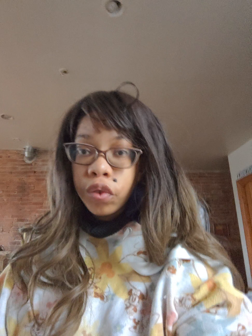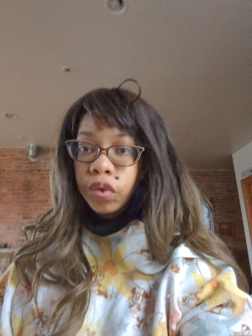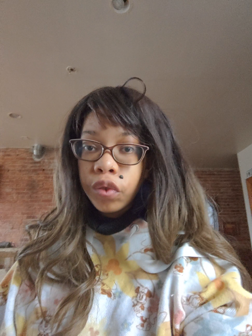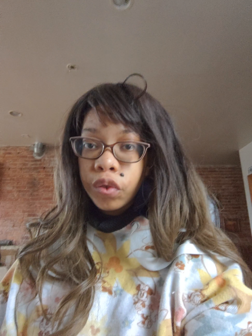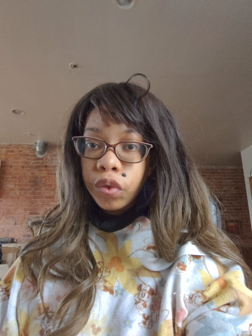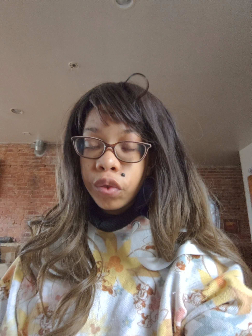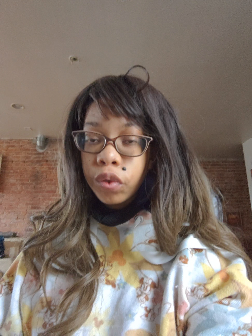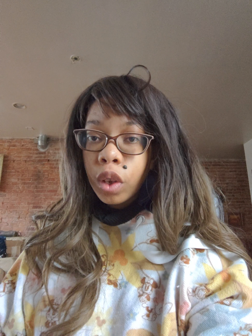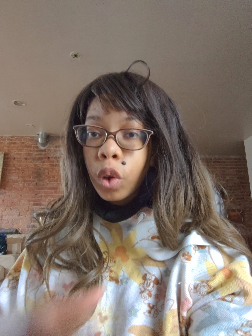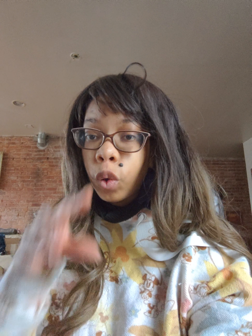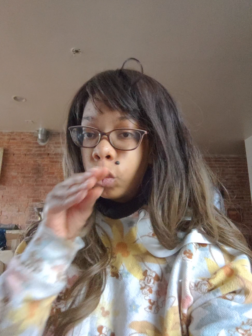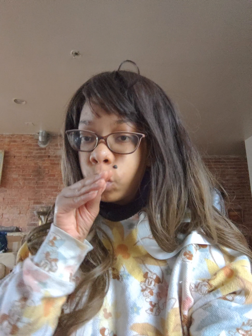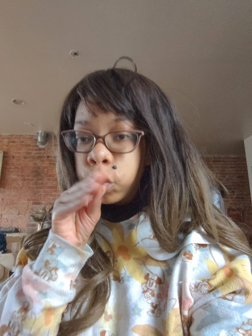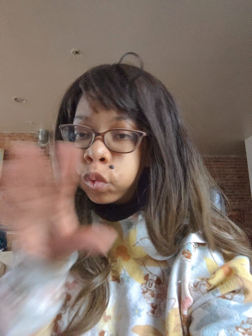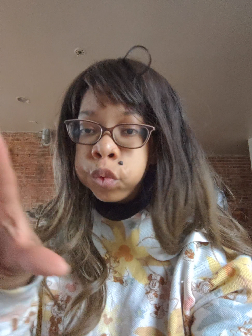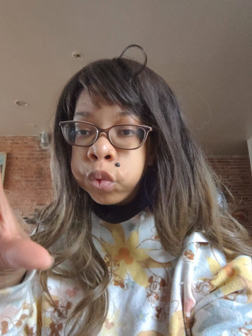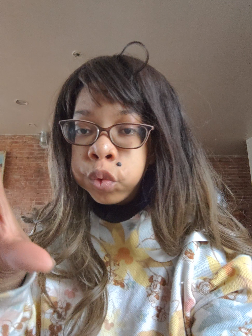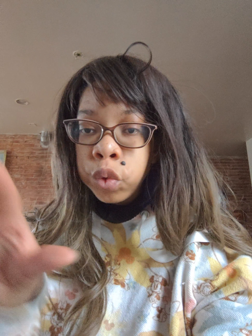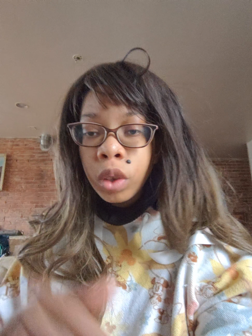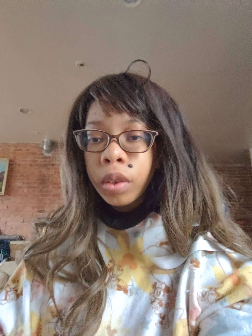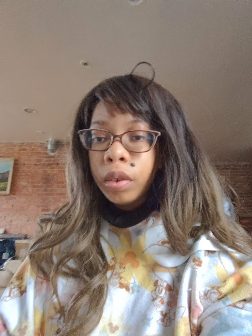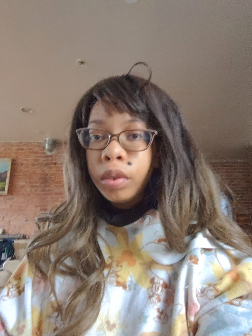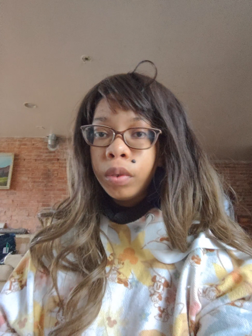blow